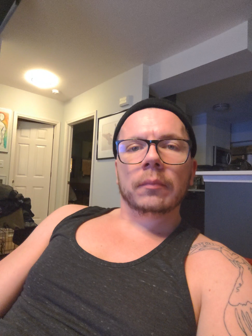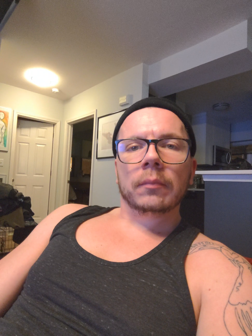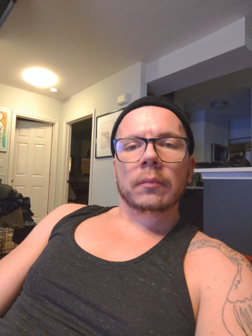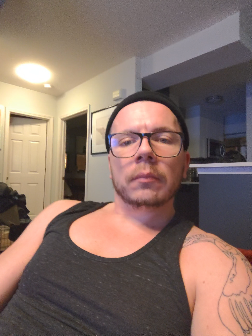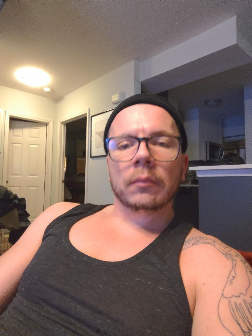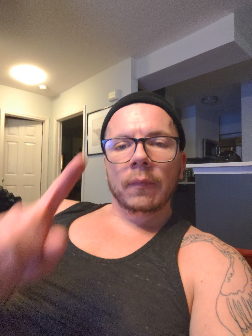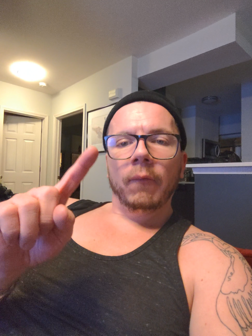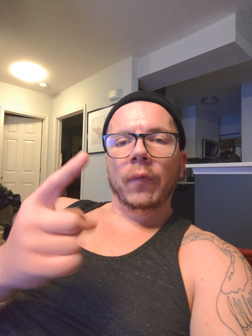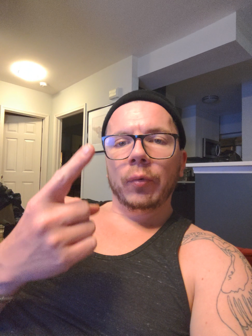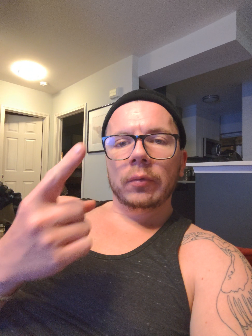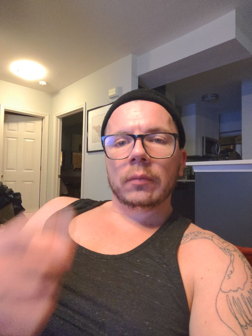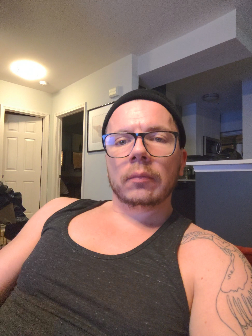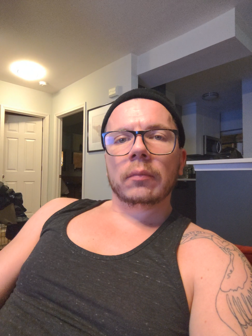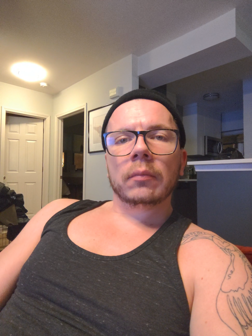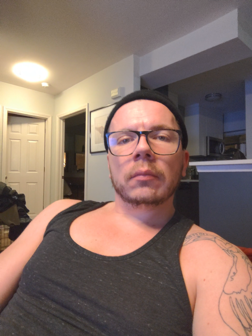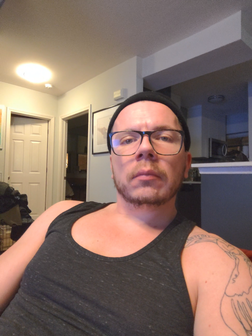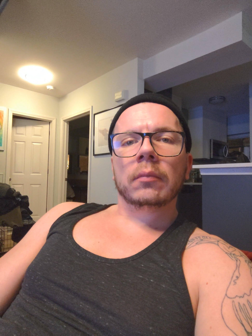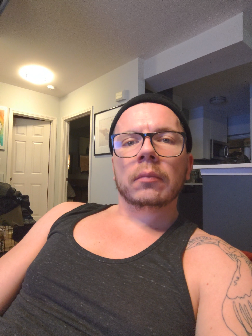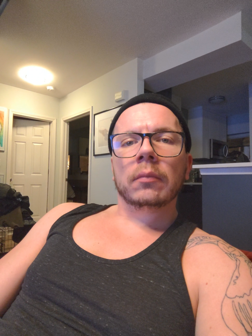first